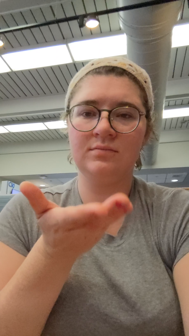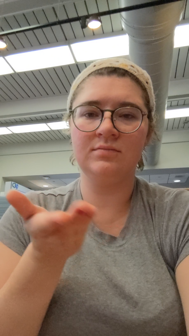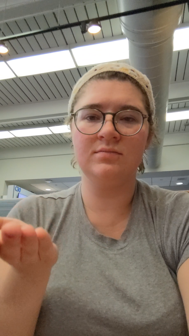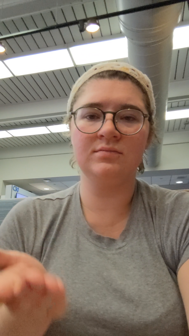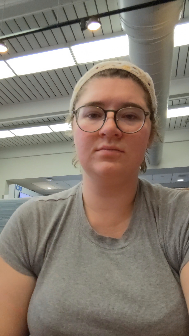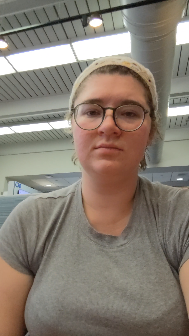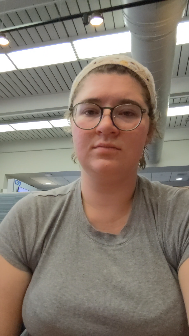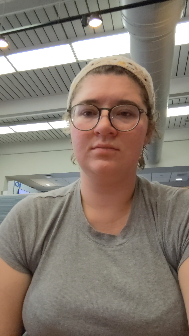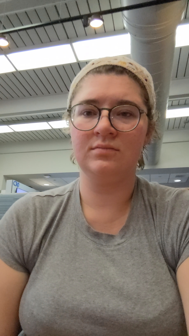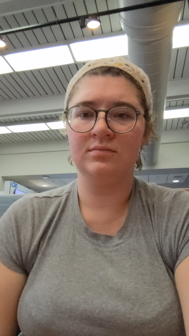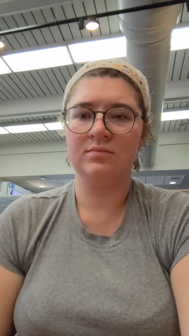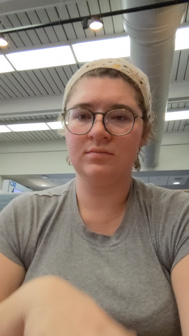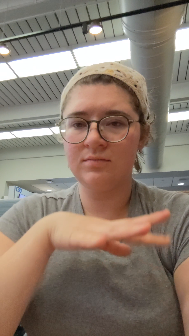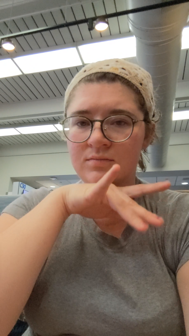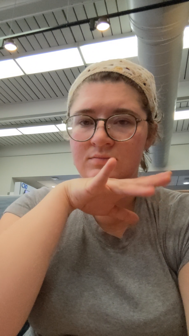naughty